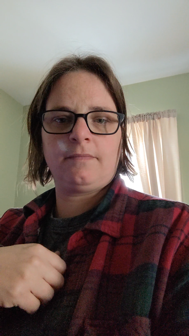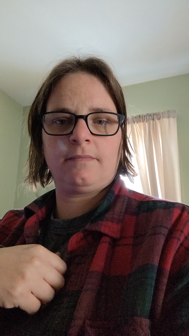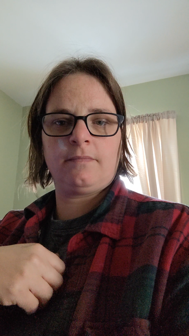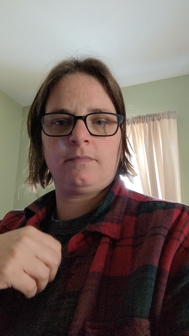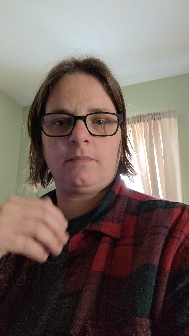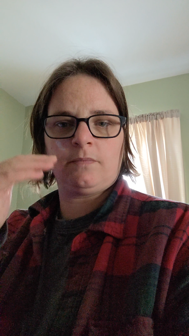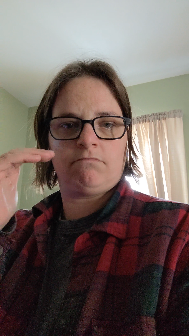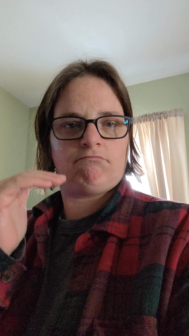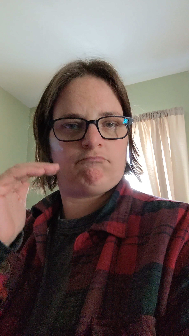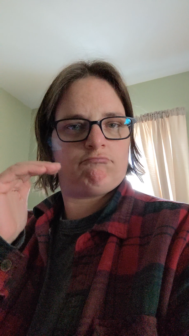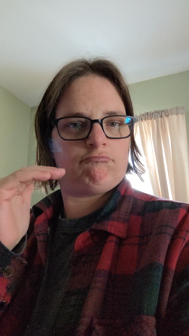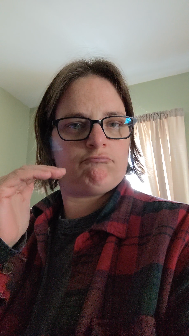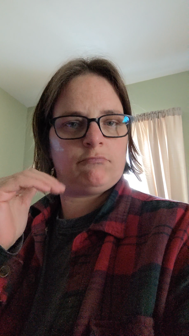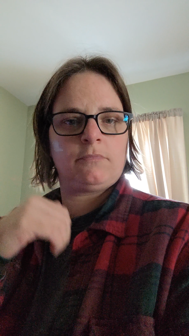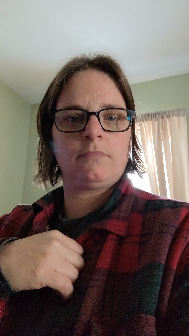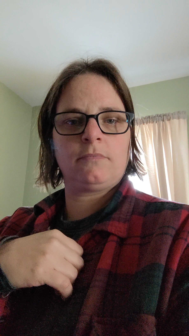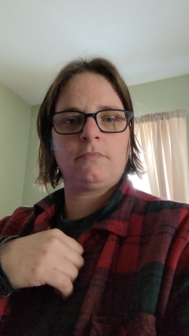short